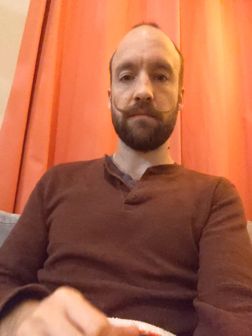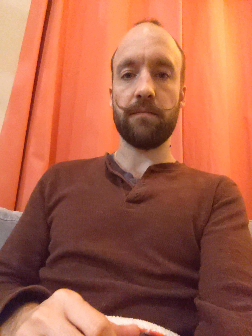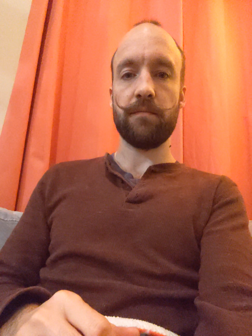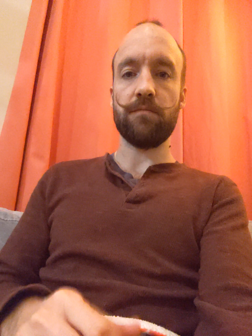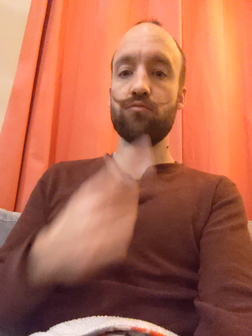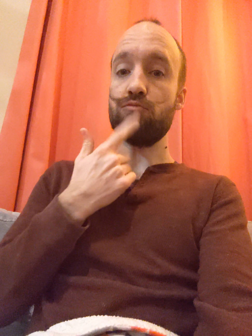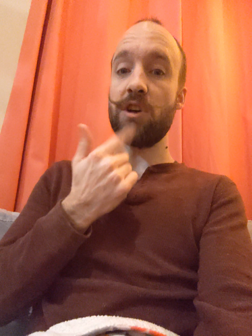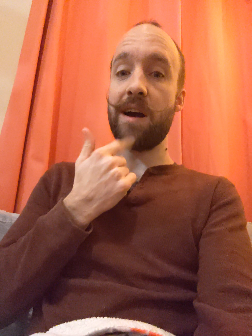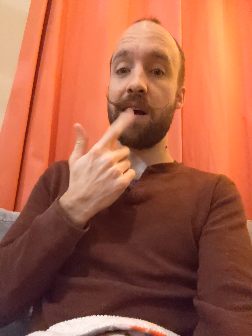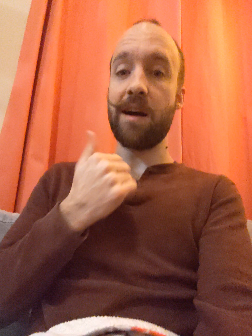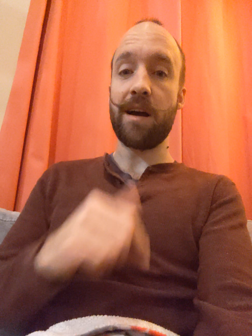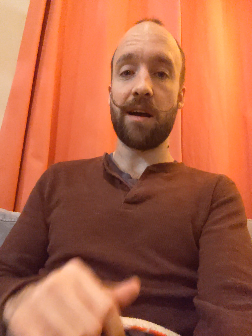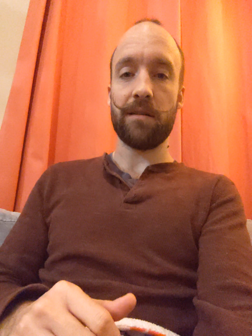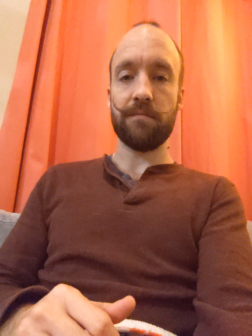red